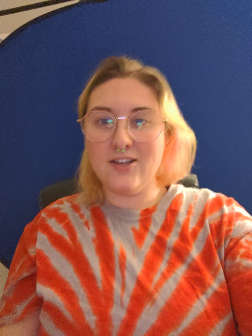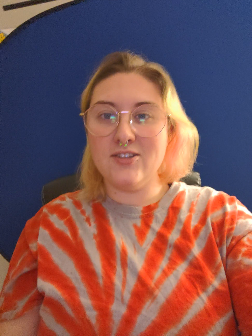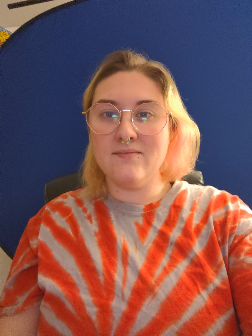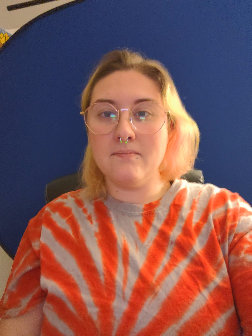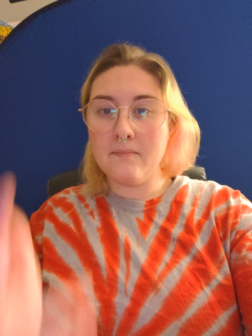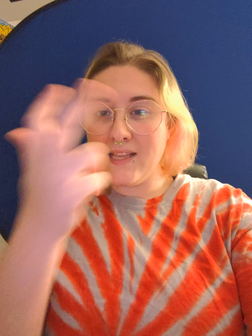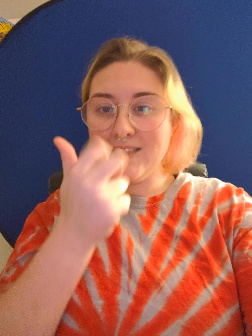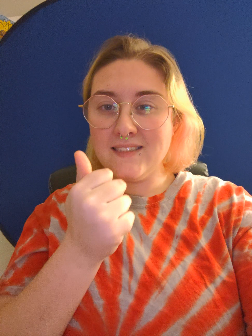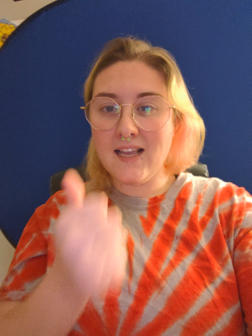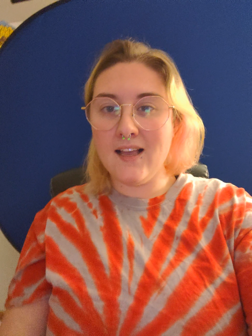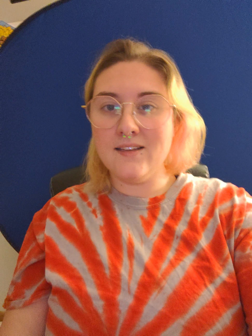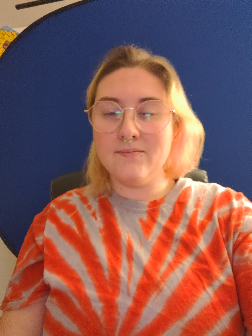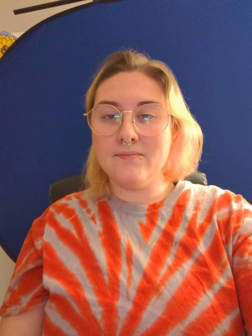pizza